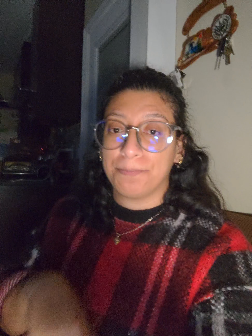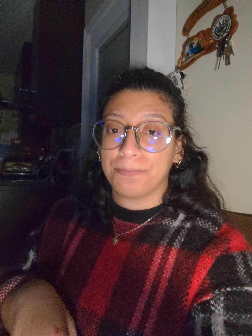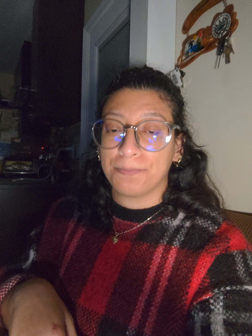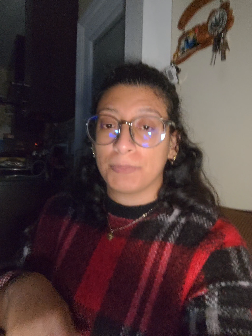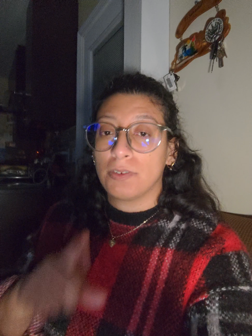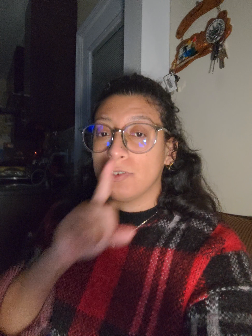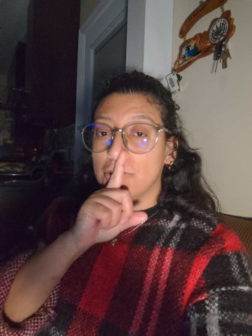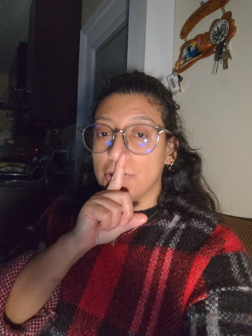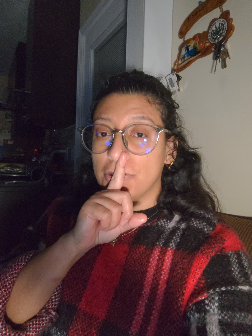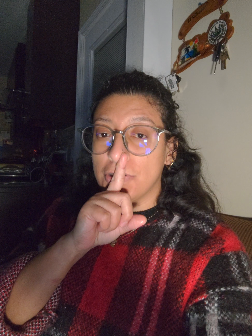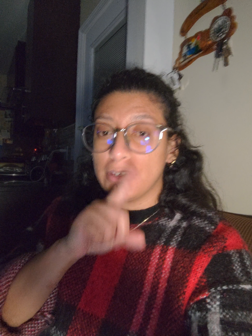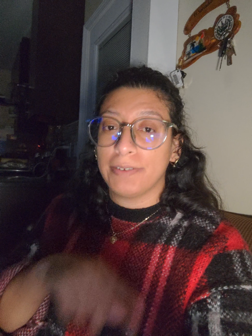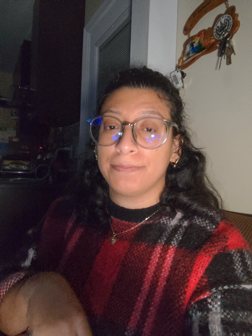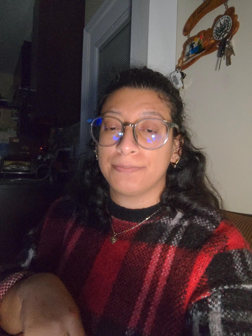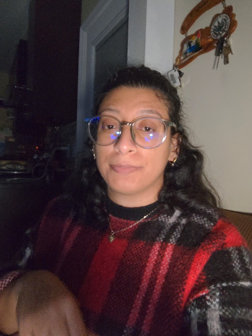shhh